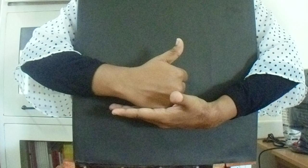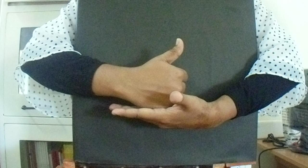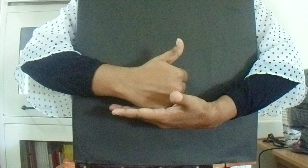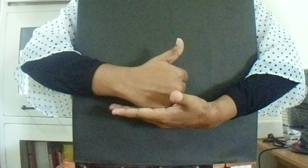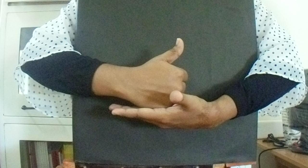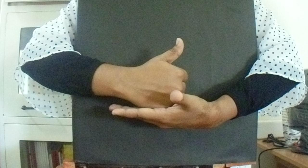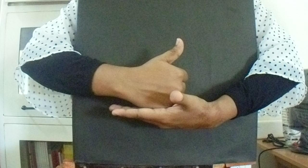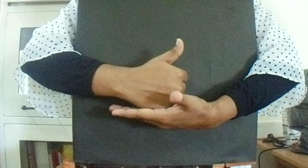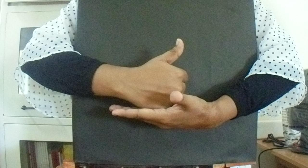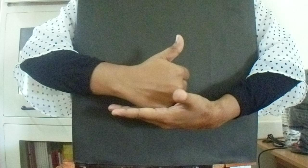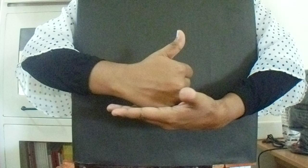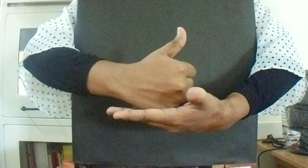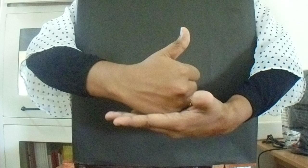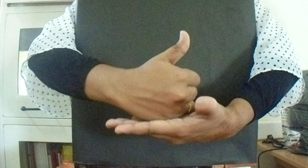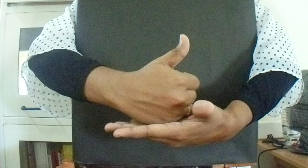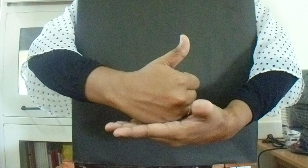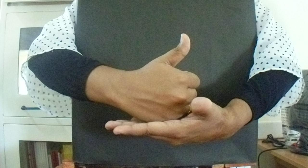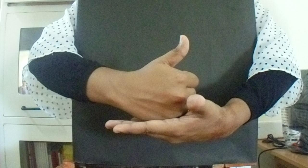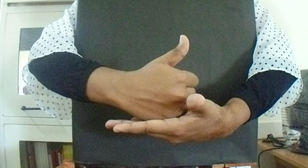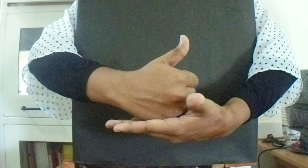help